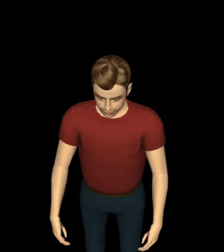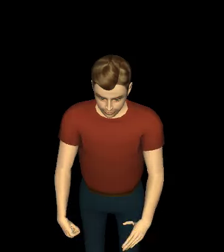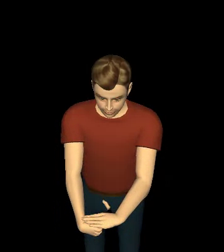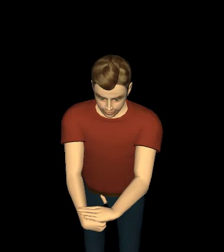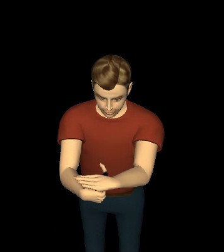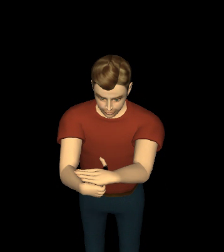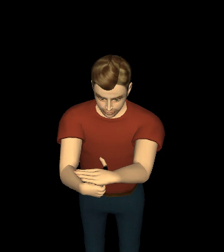عاصمة